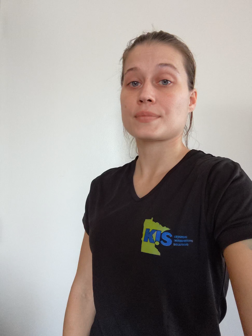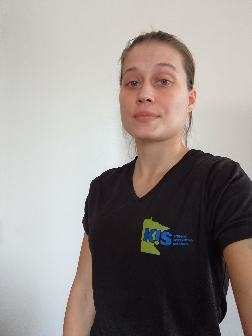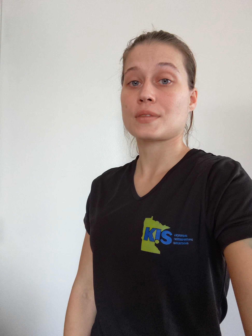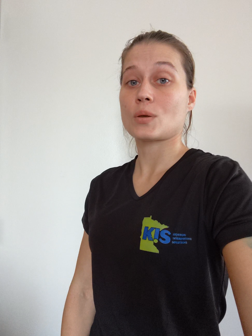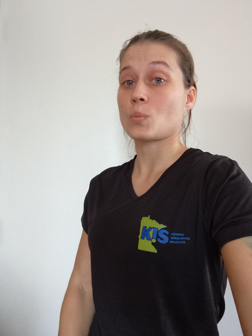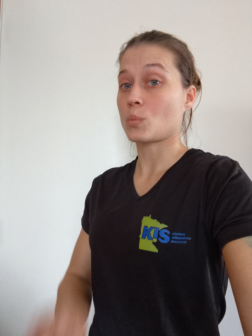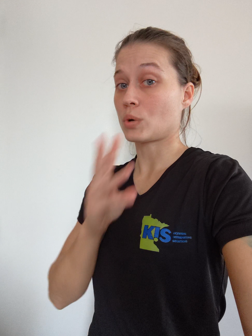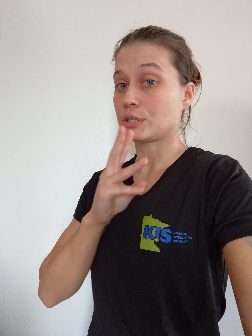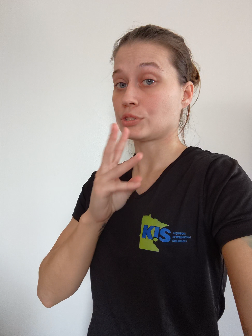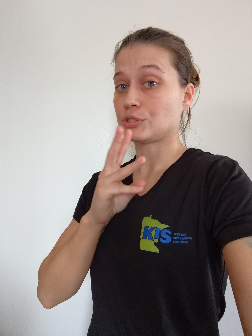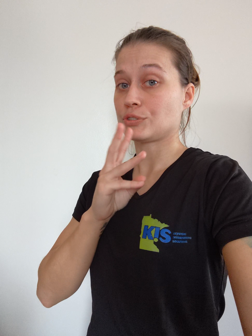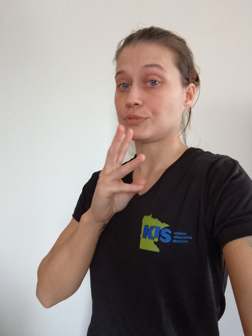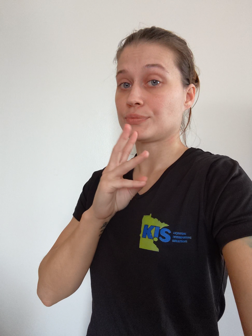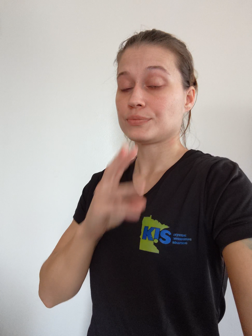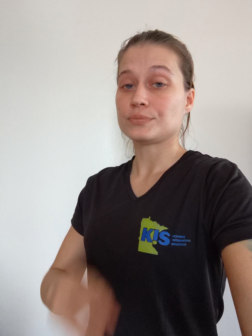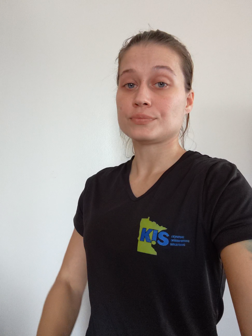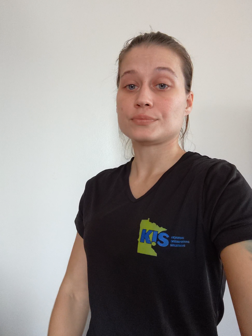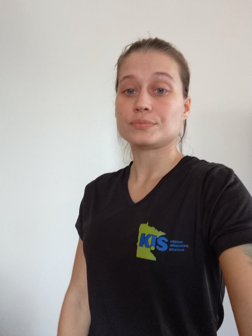water